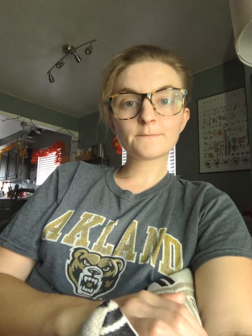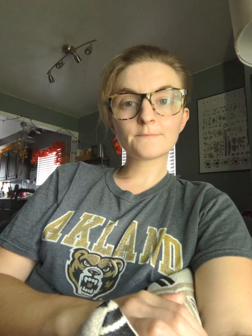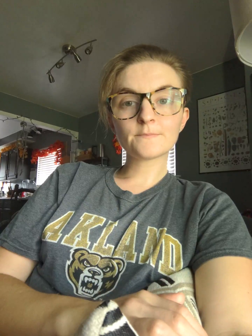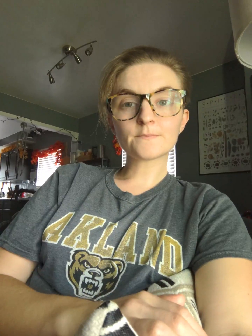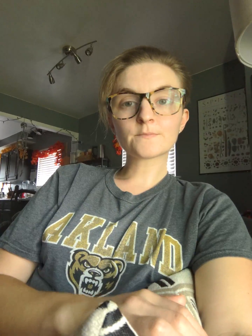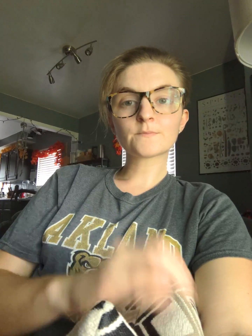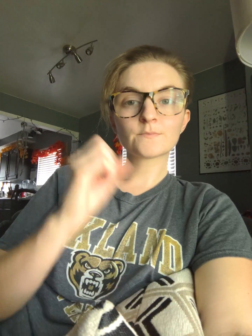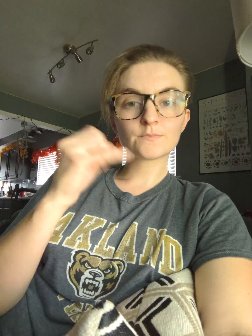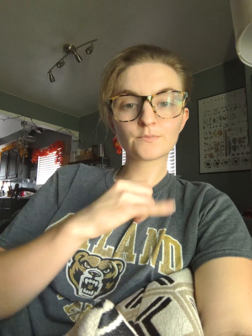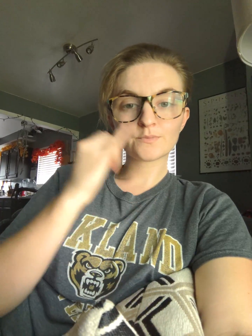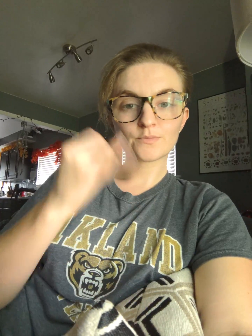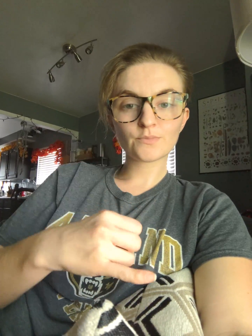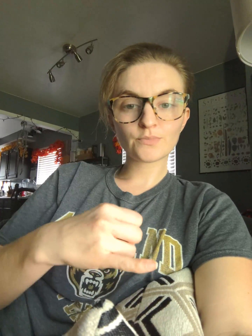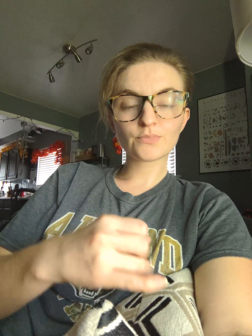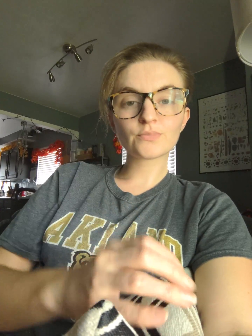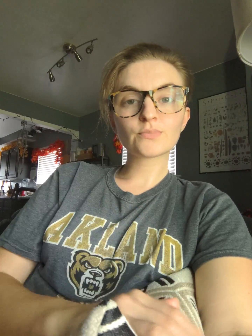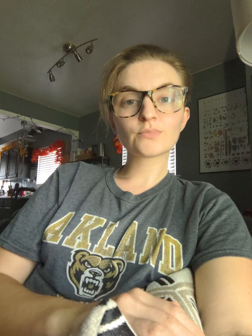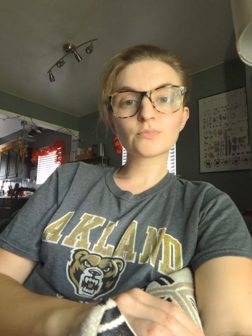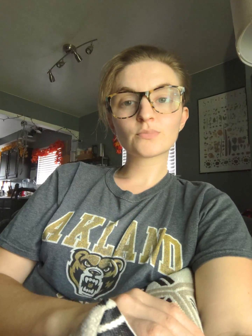last